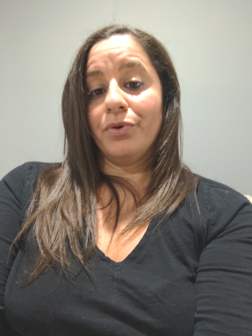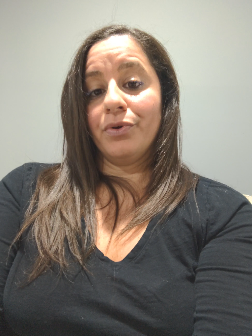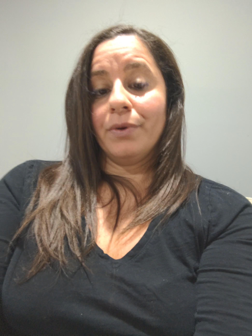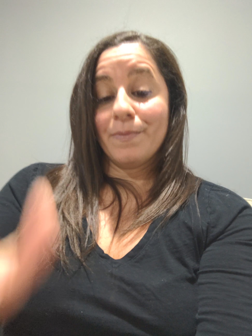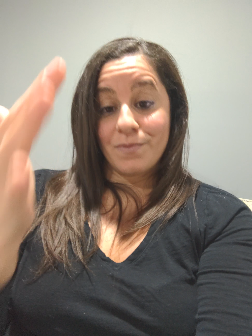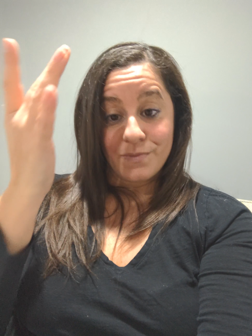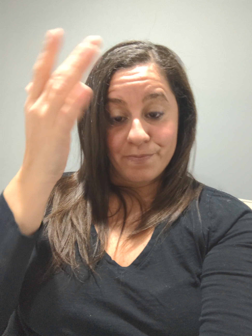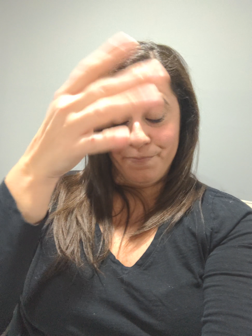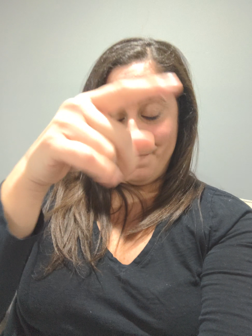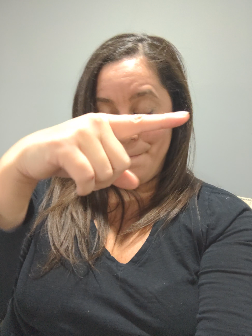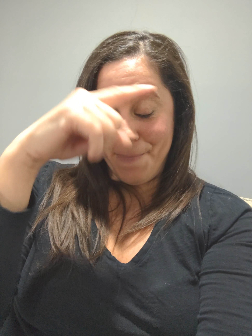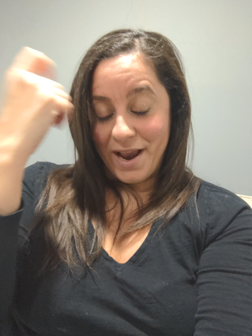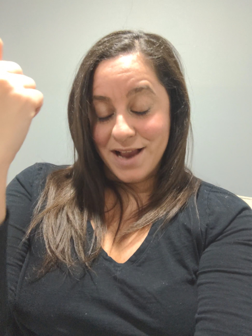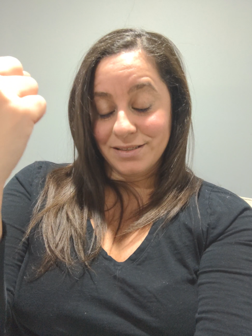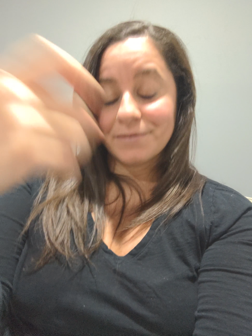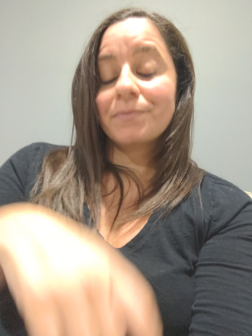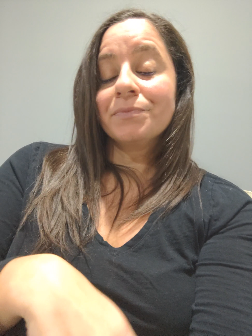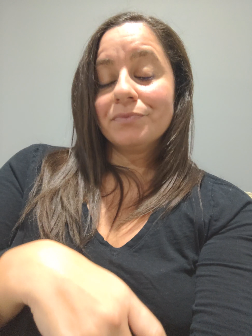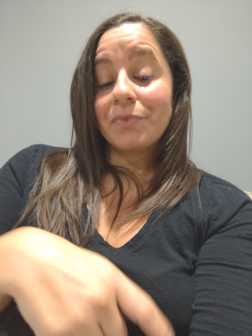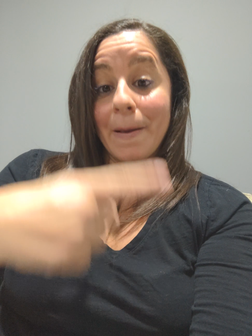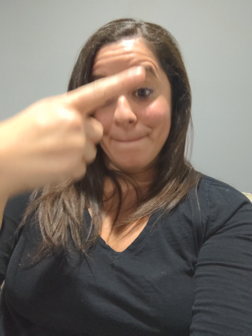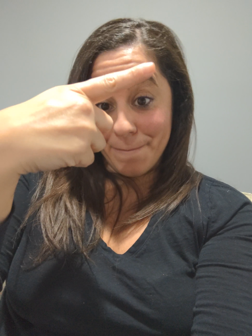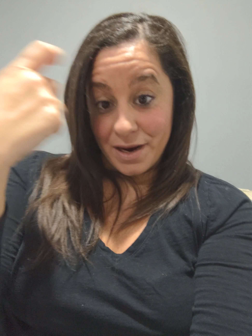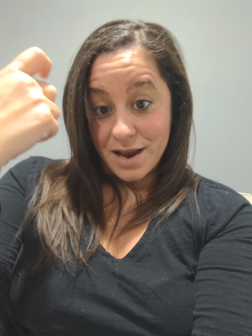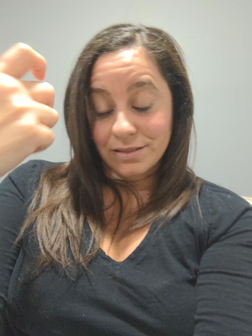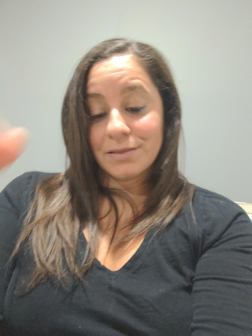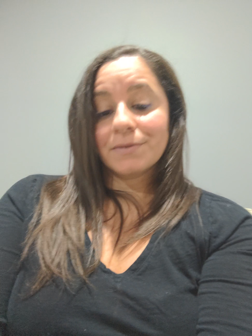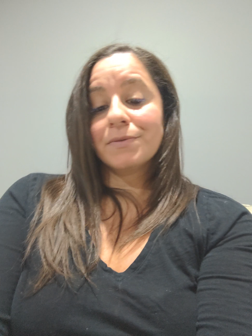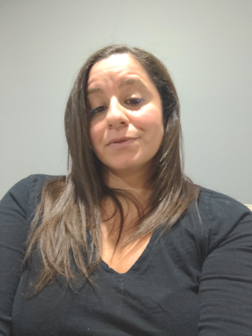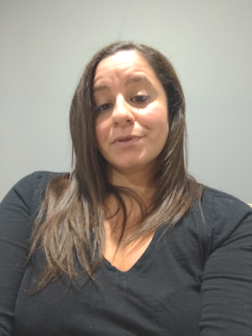because